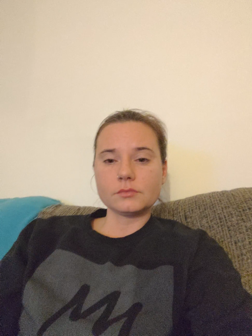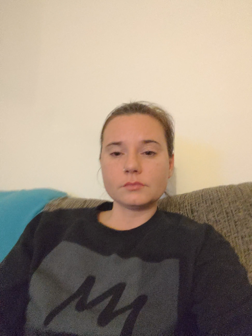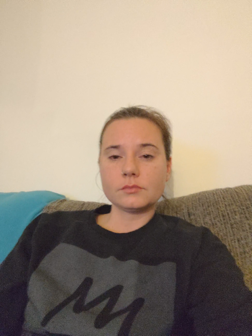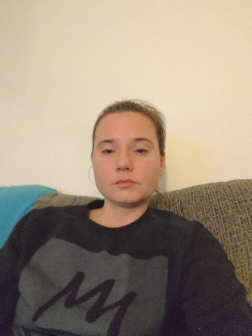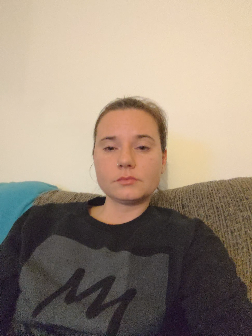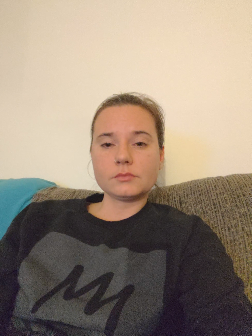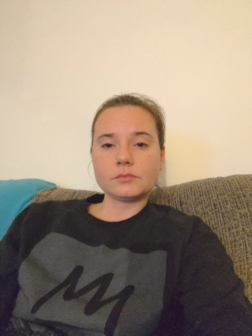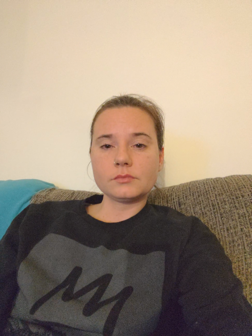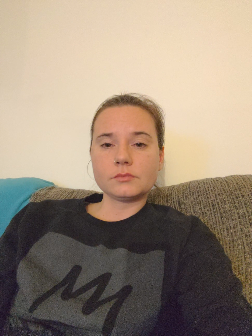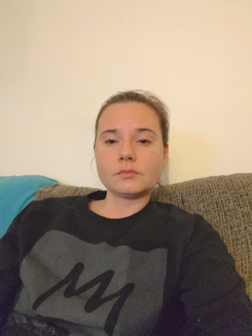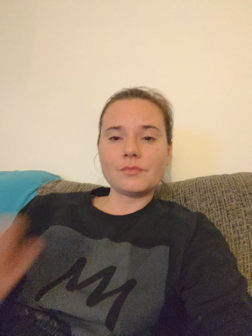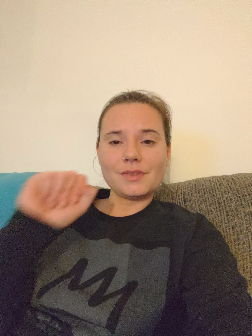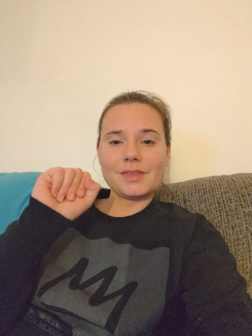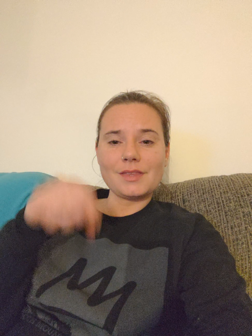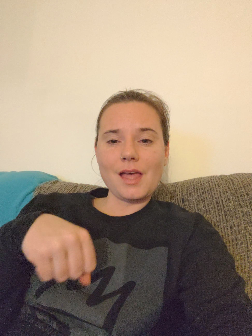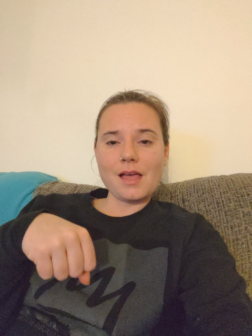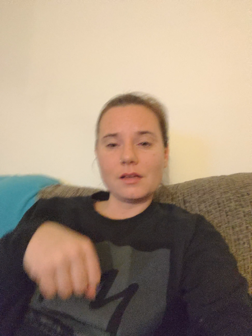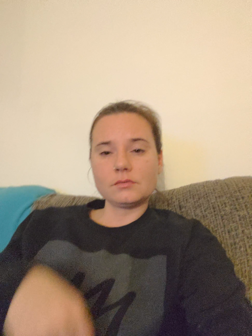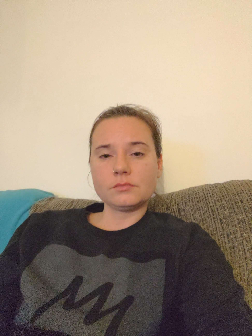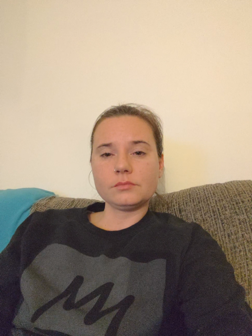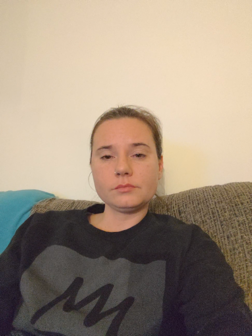can